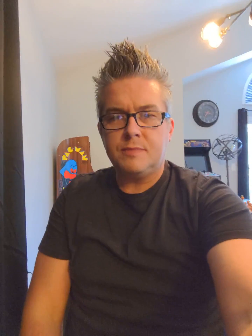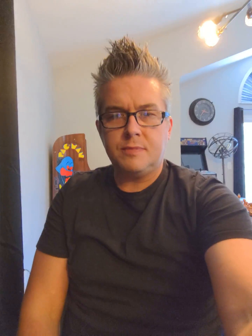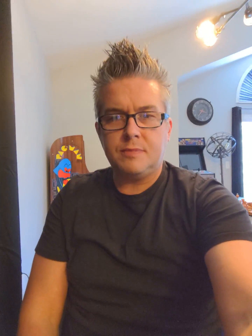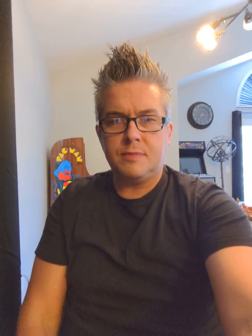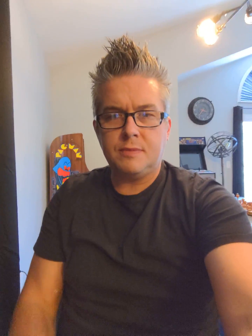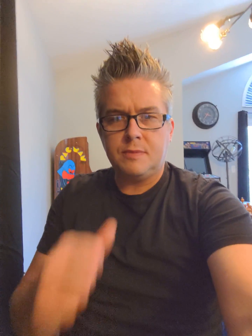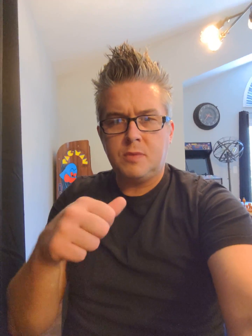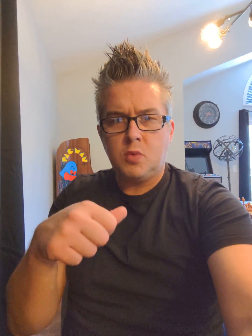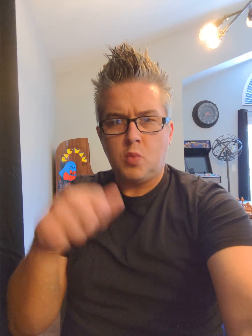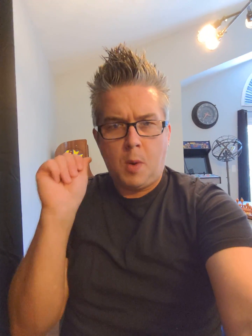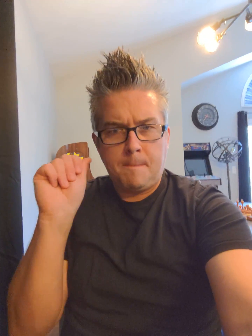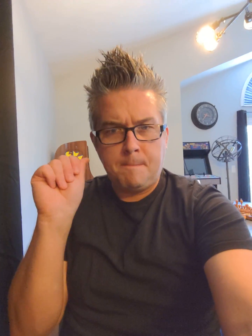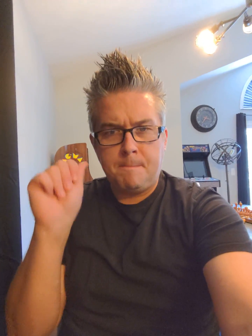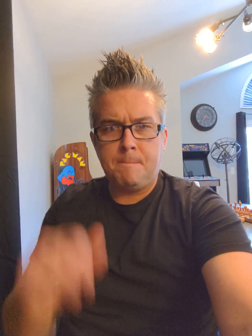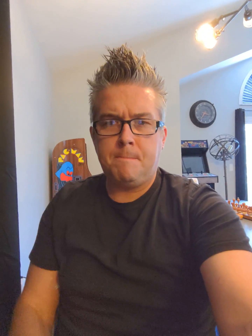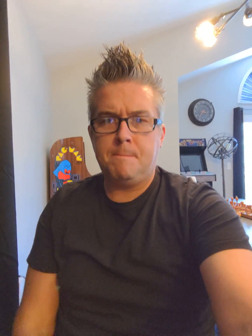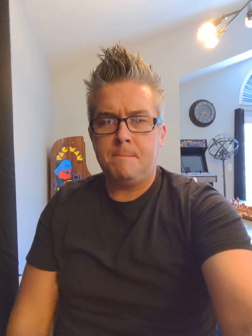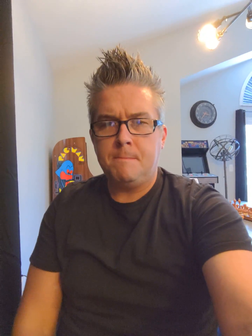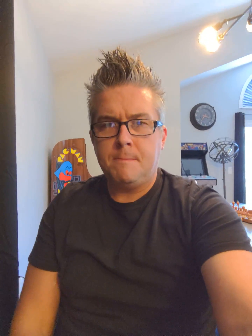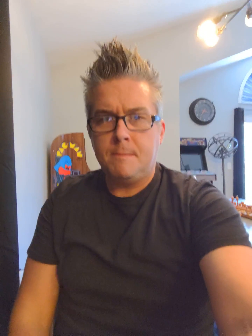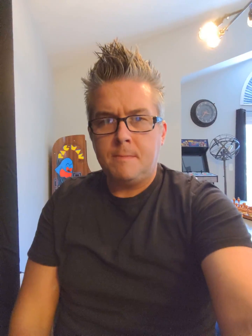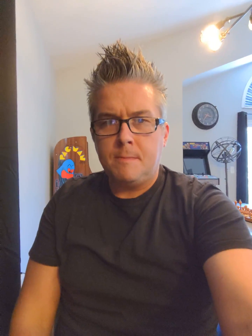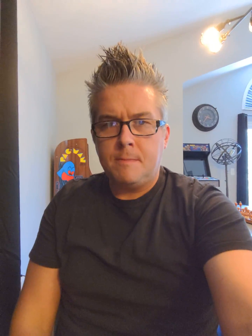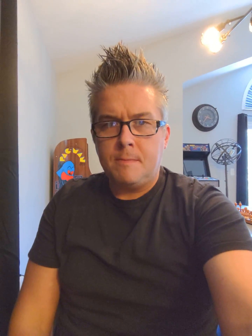rip